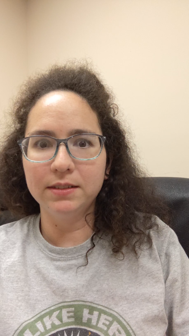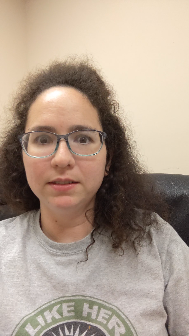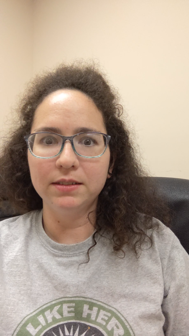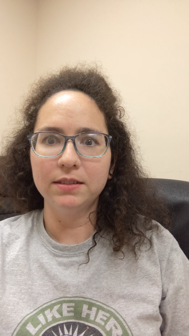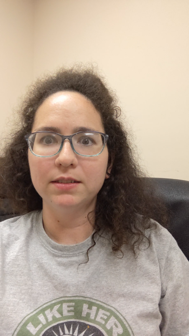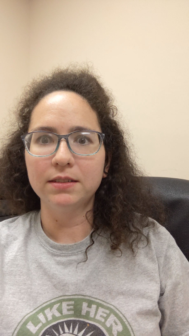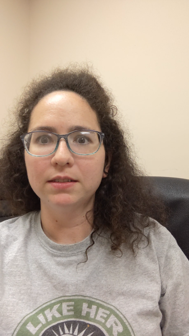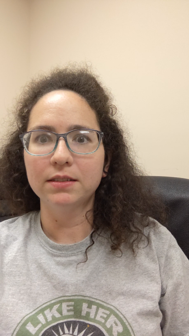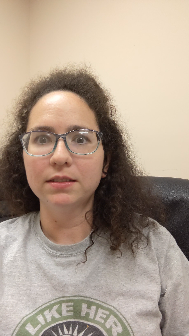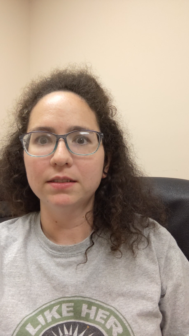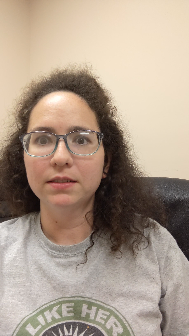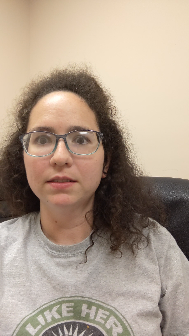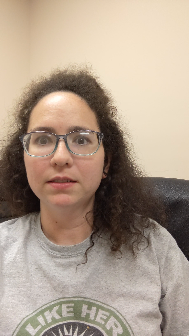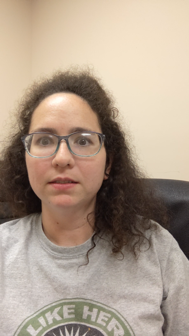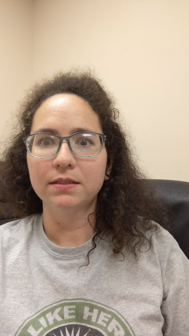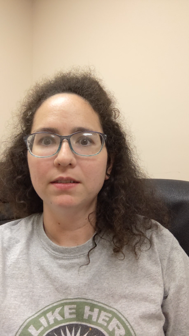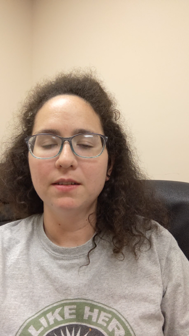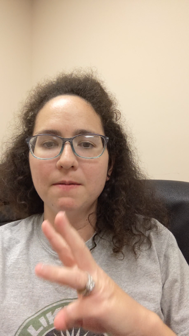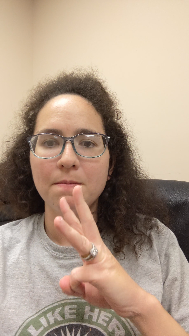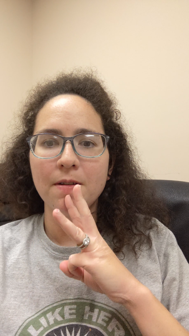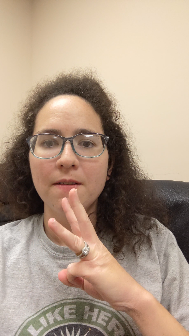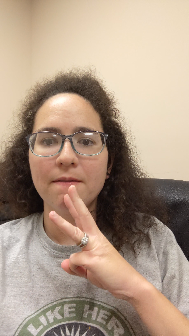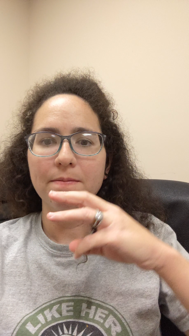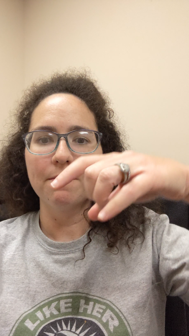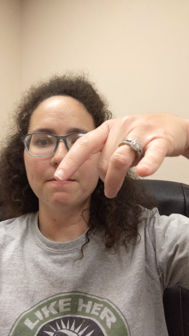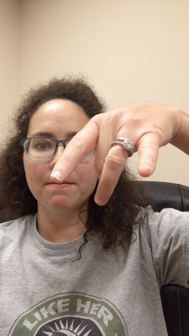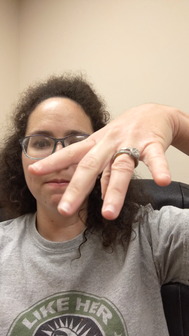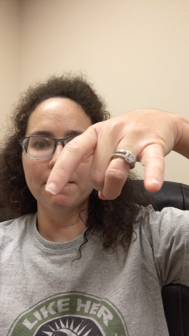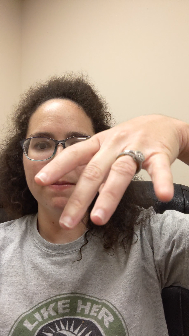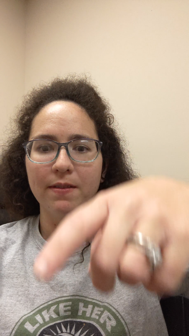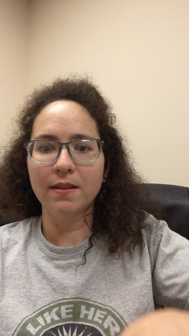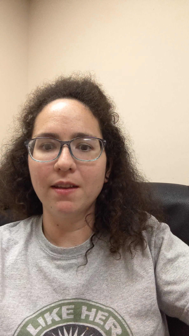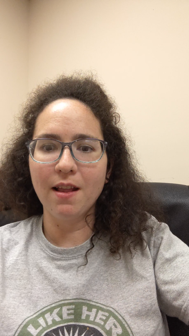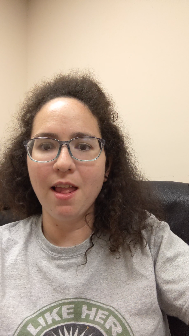melon